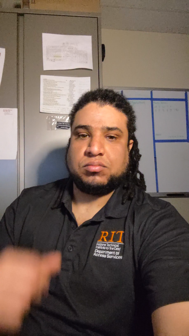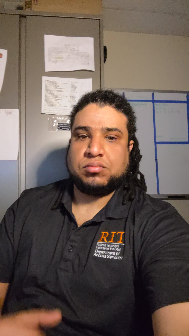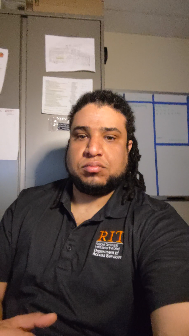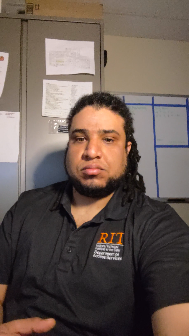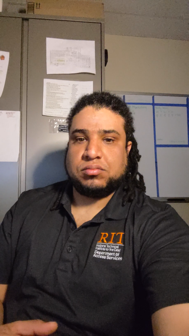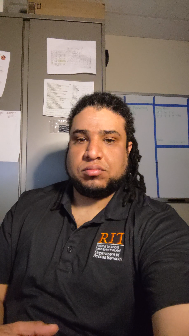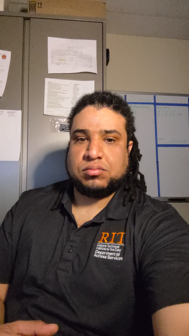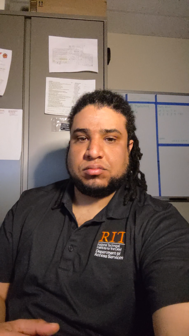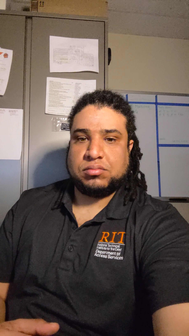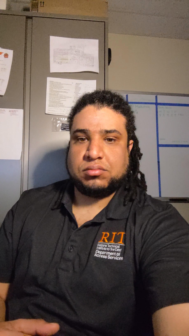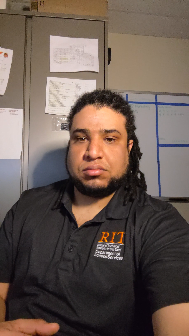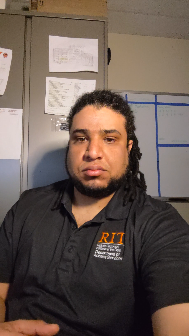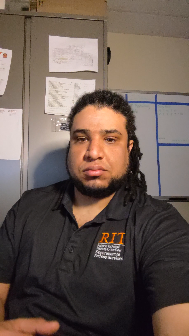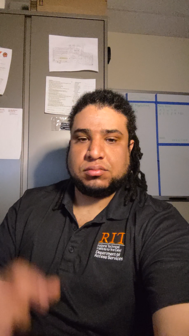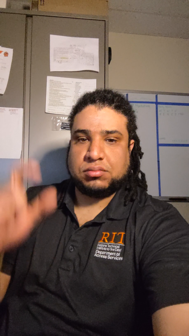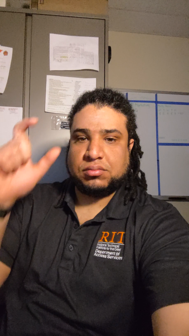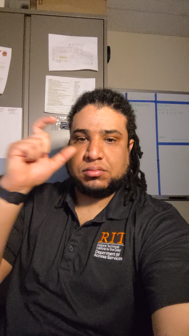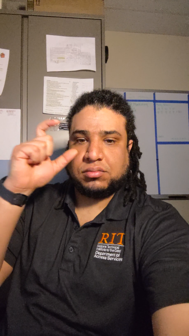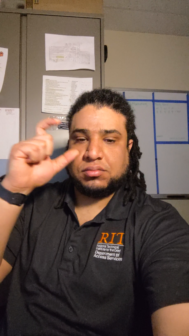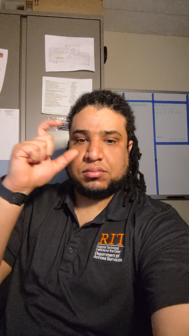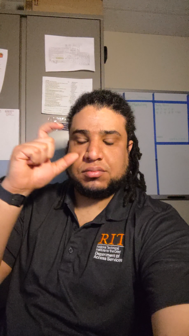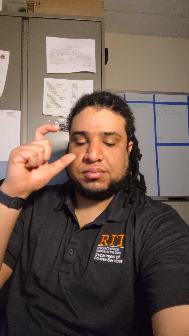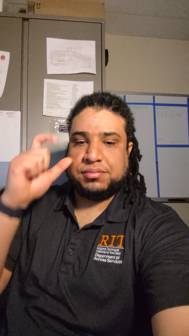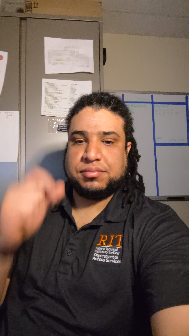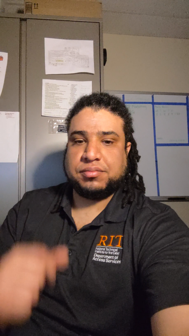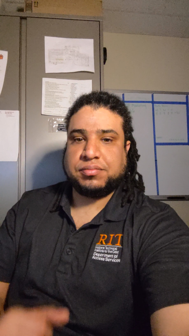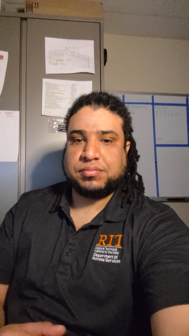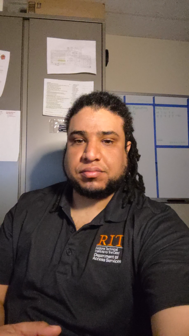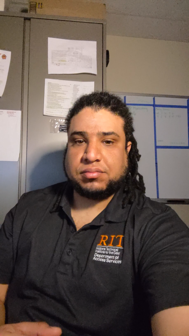glasses